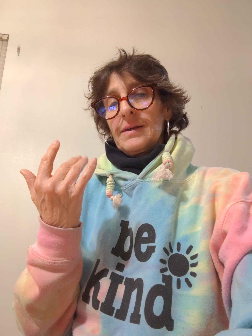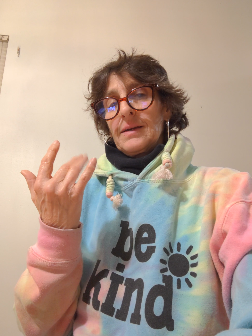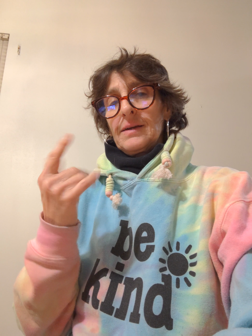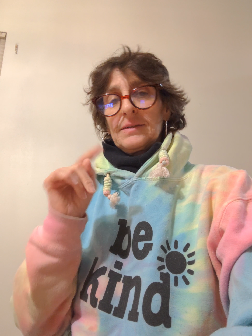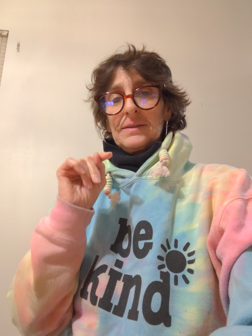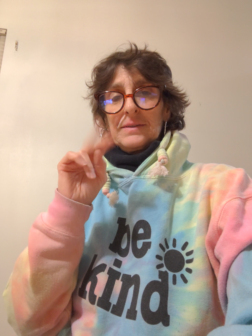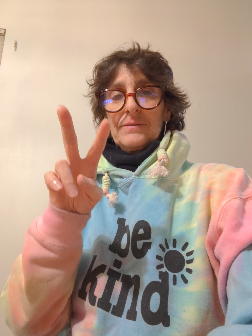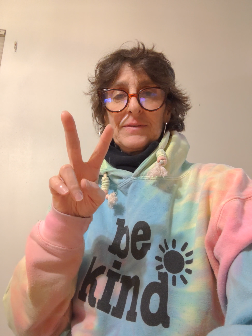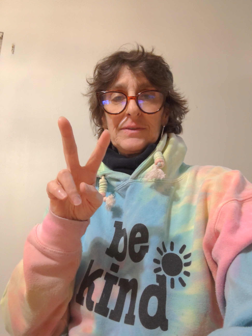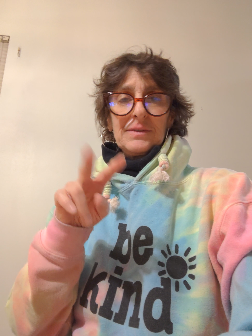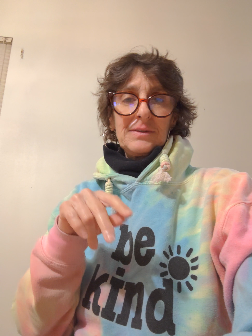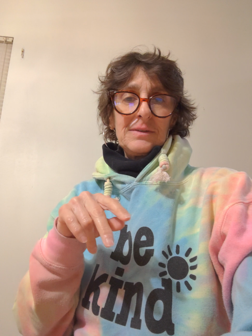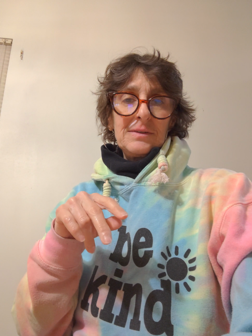TV